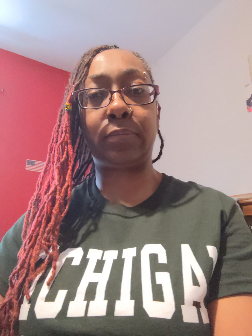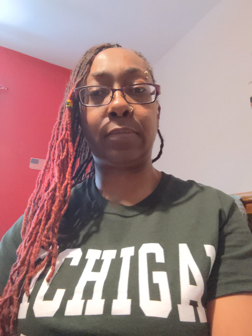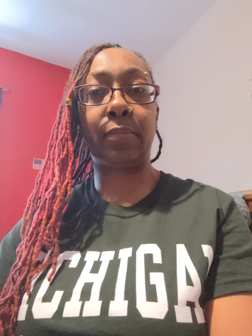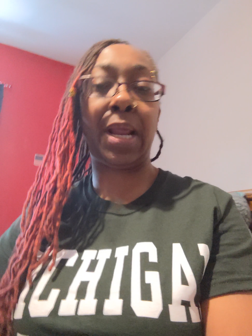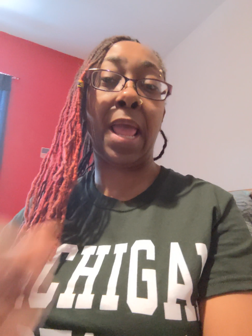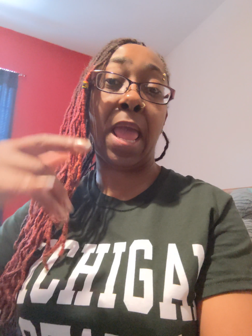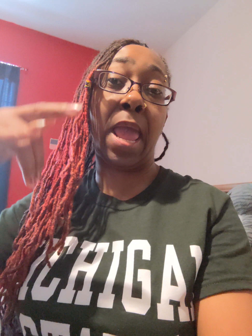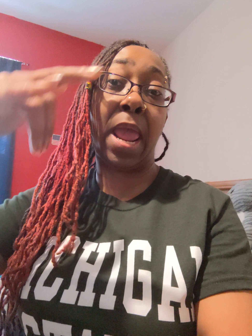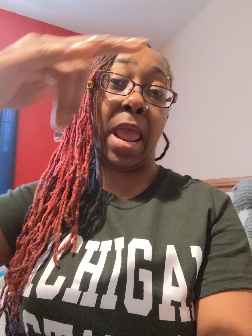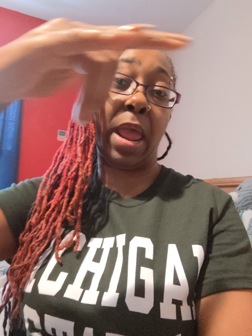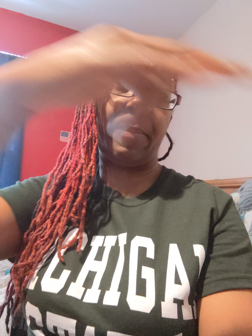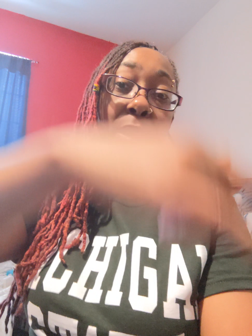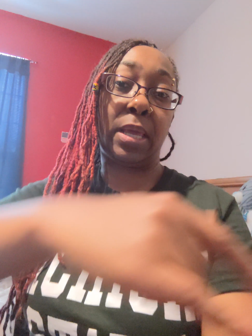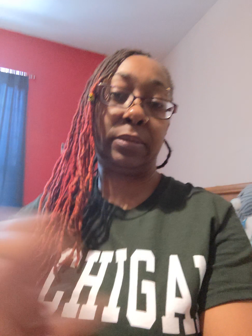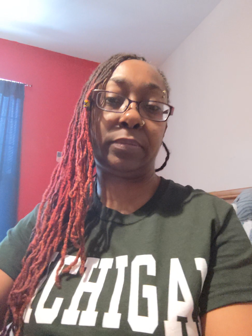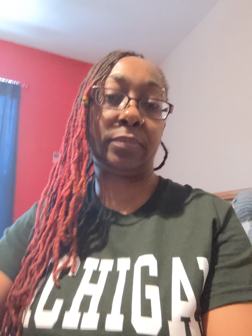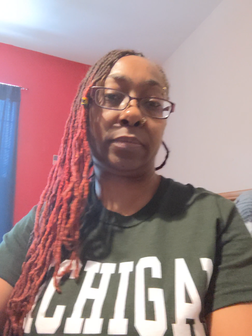airplane